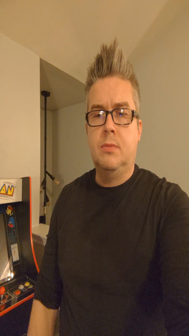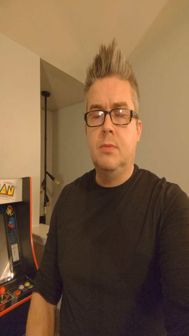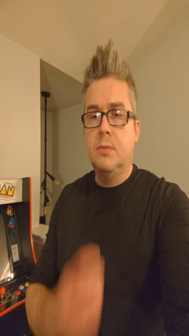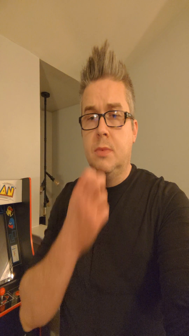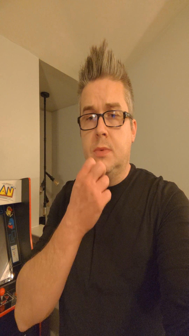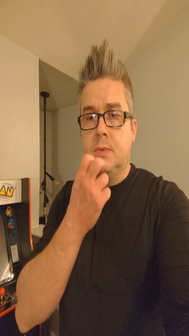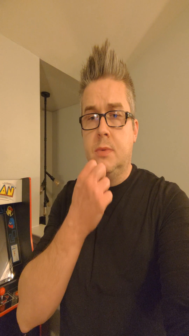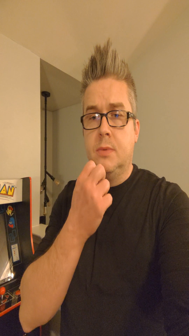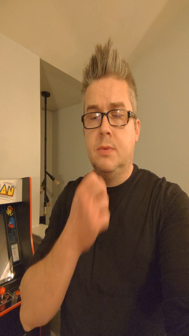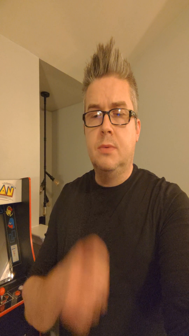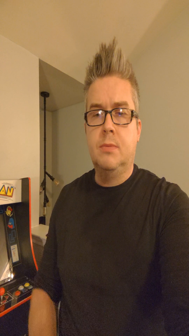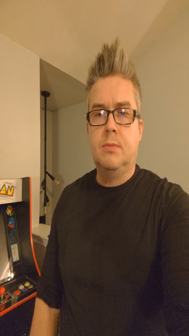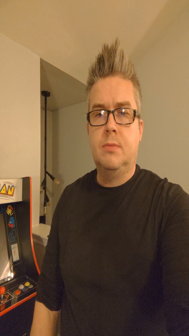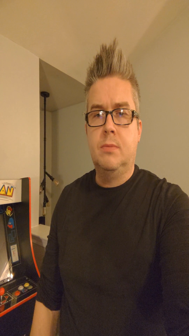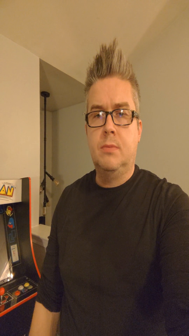underwear